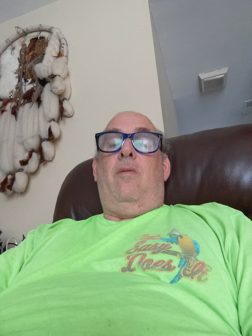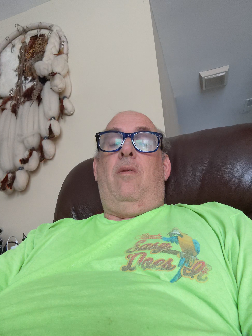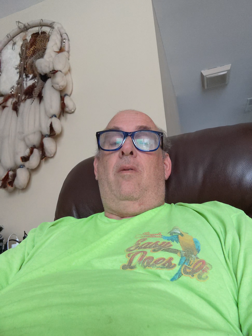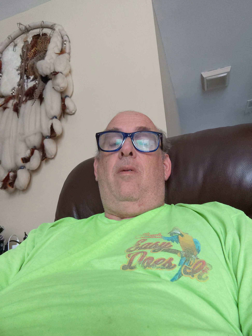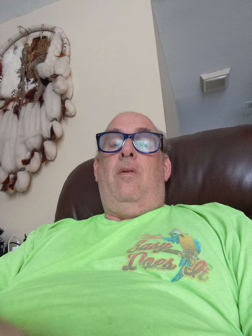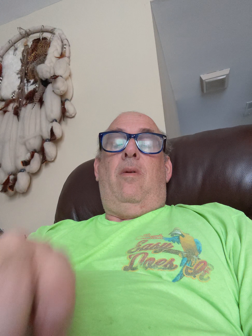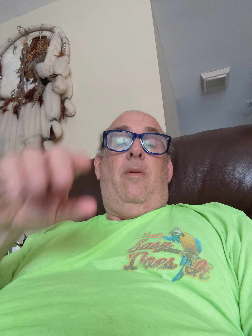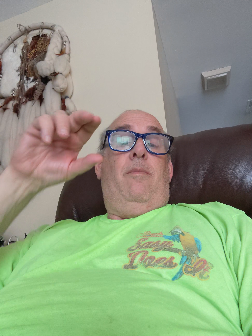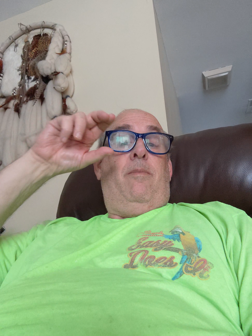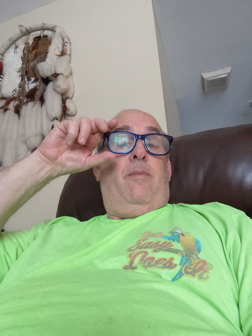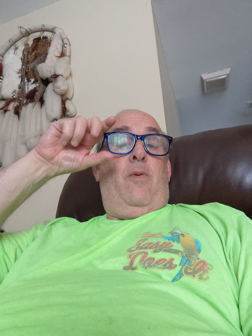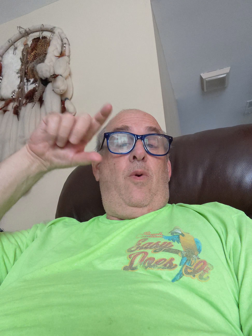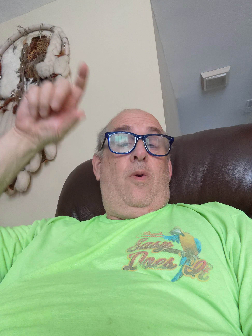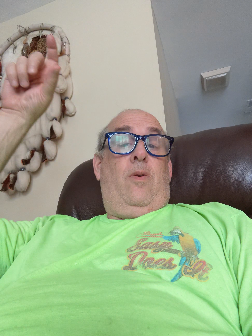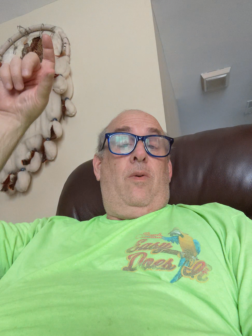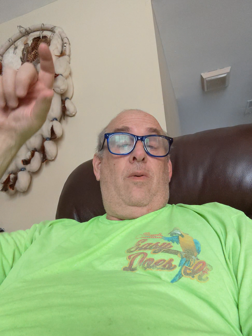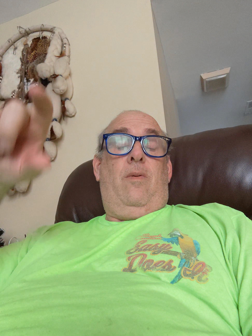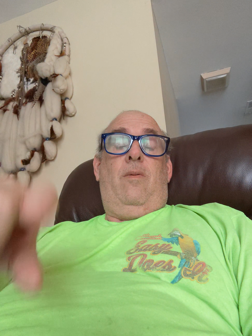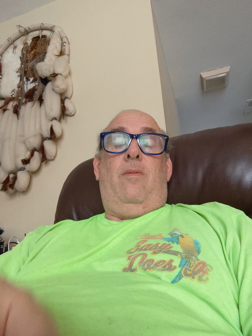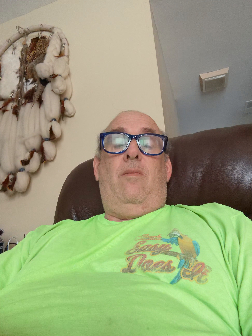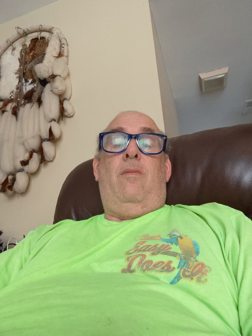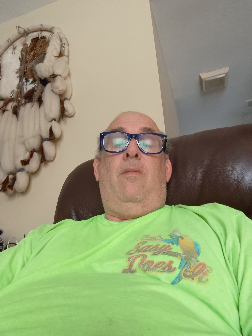moon